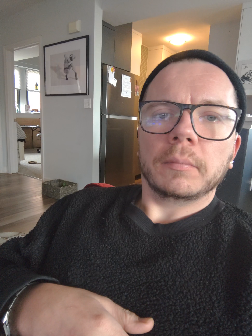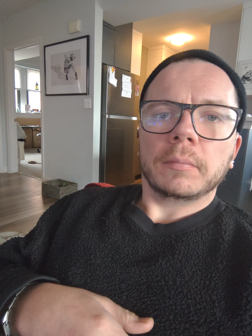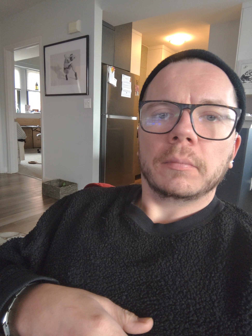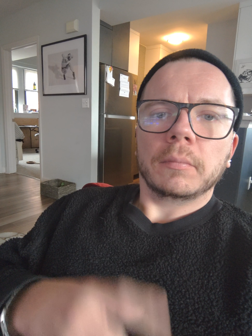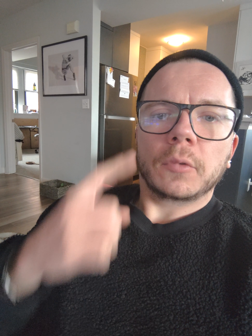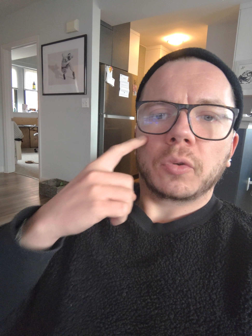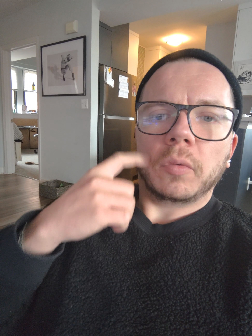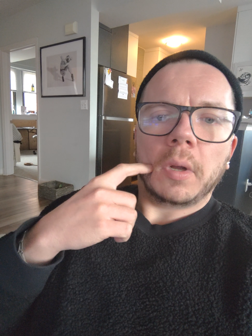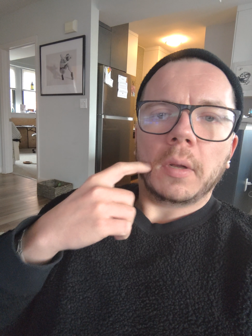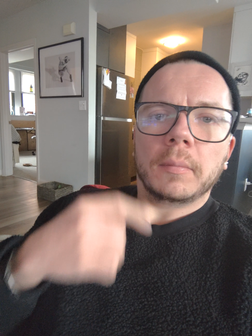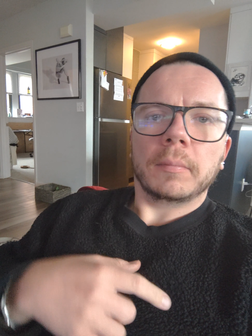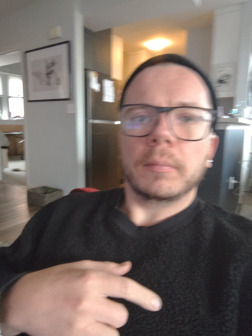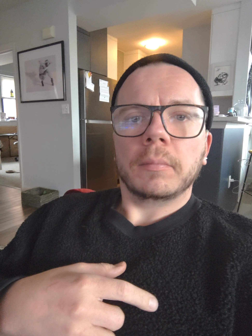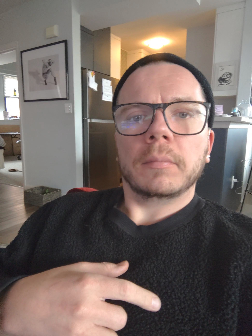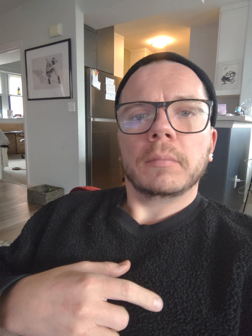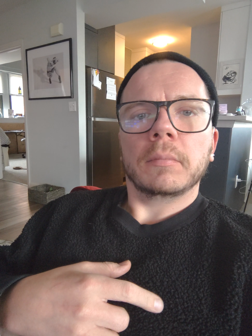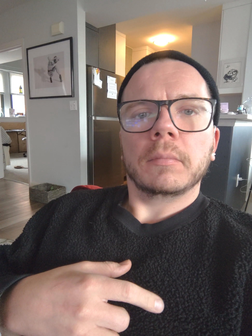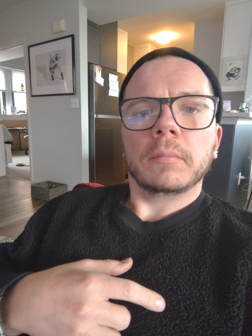cry